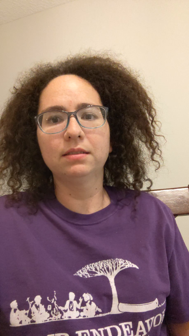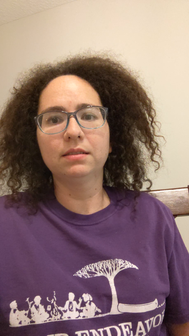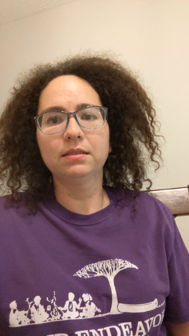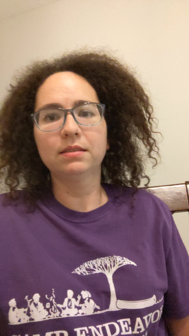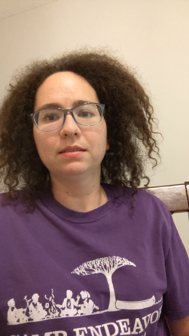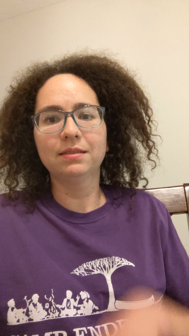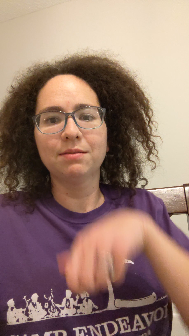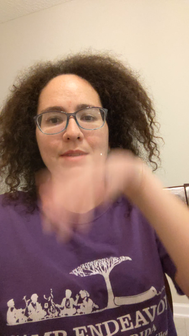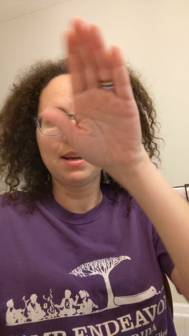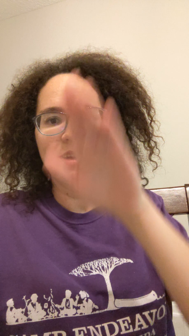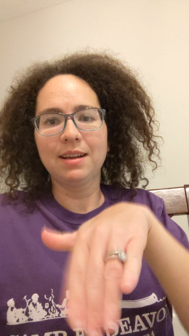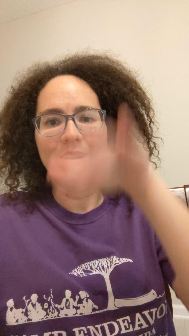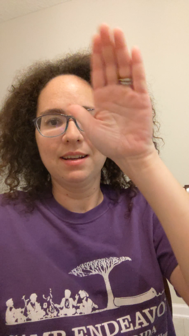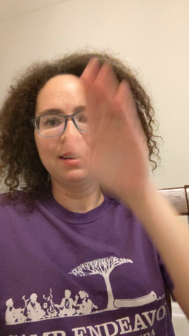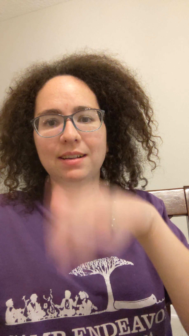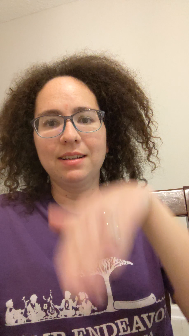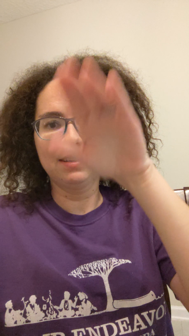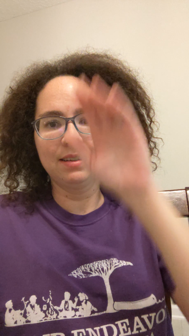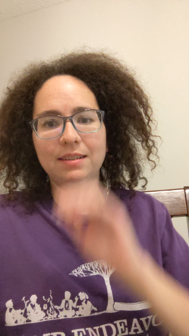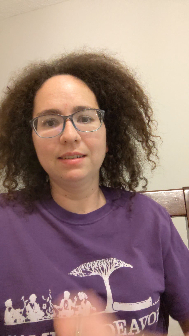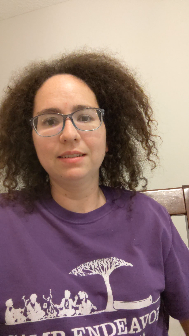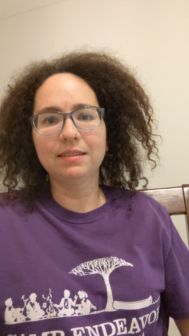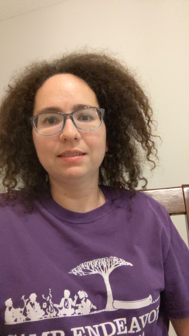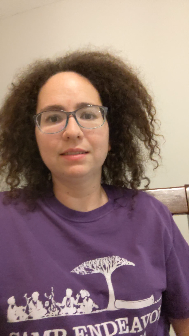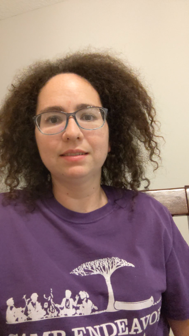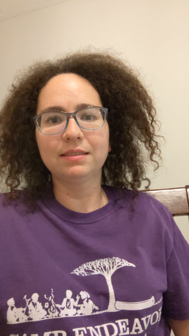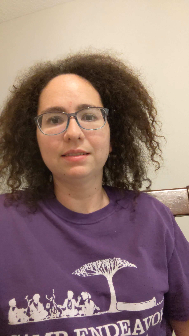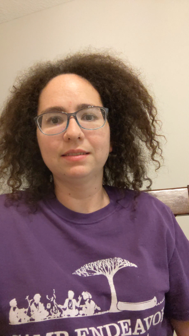paint